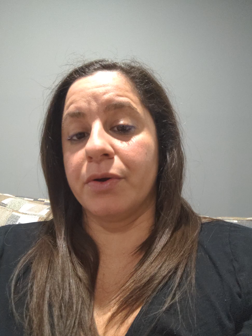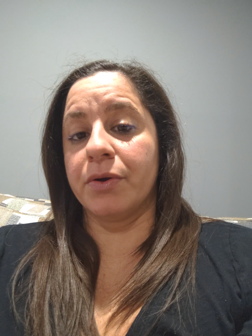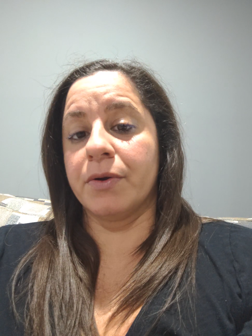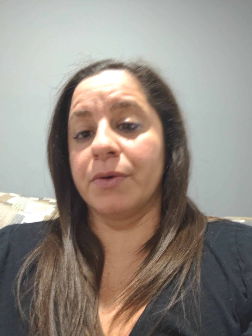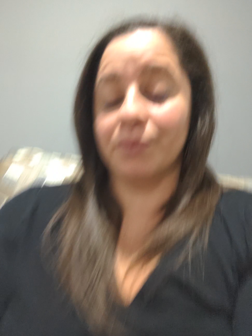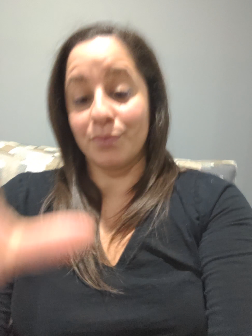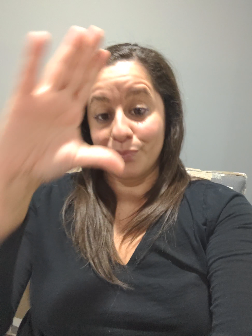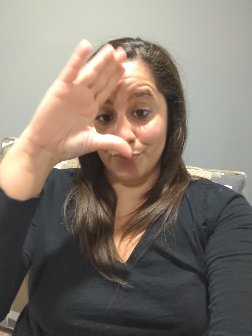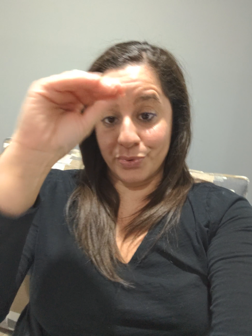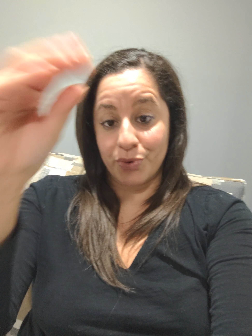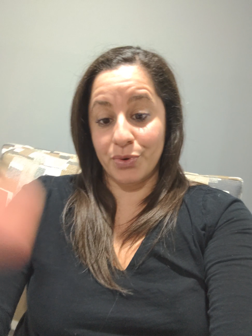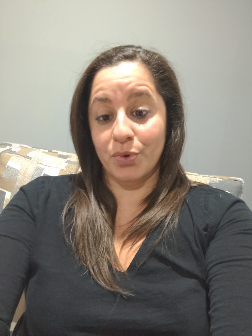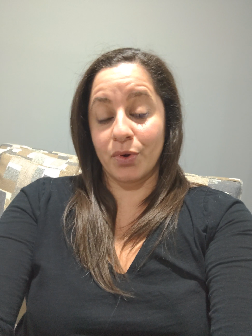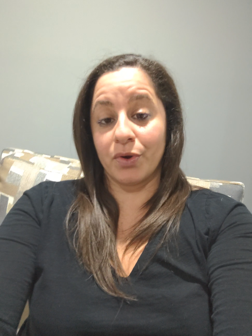boy